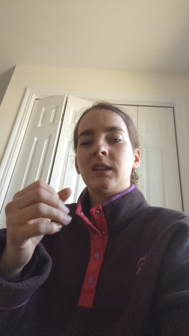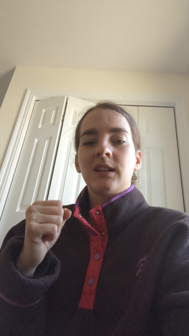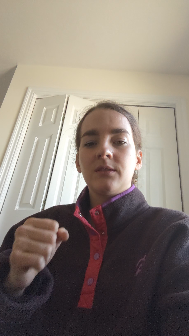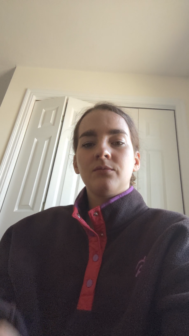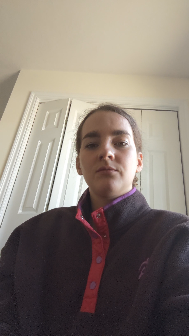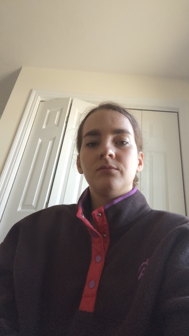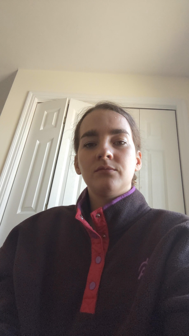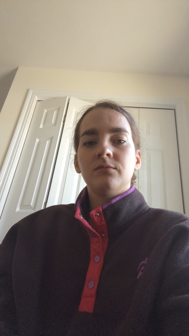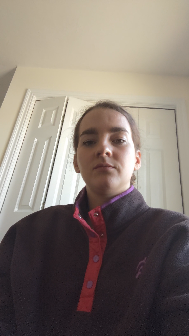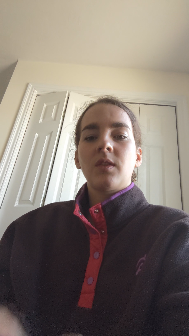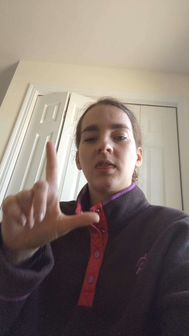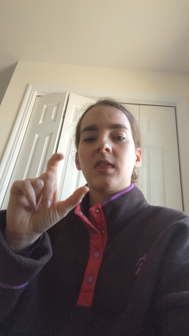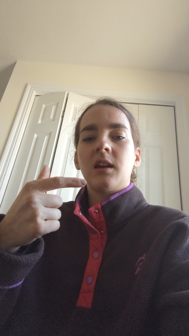leg